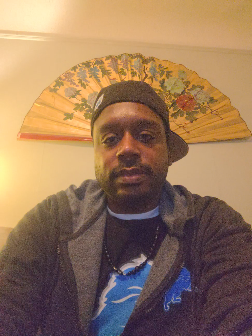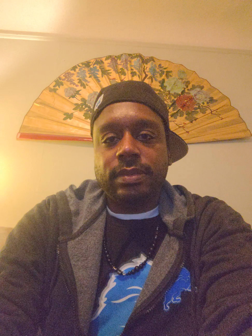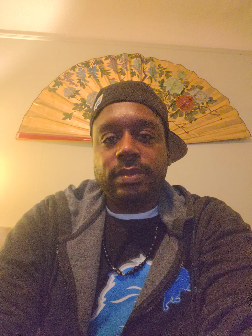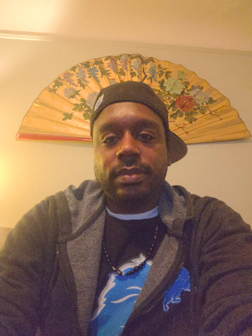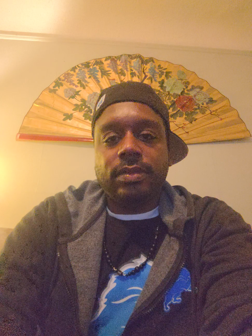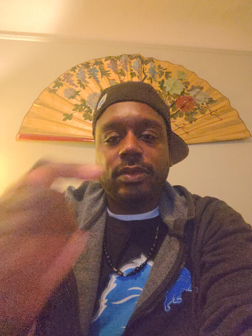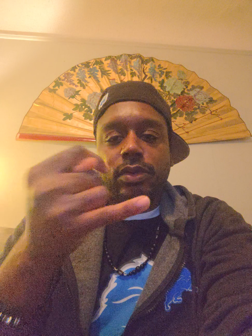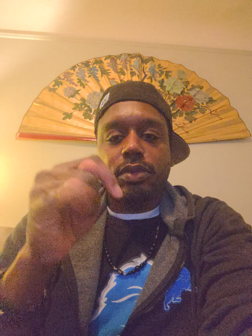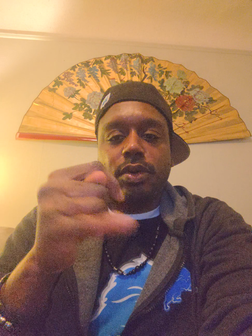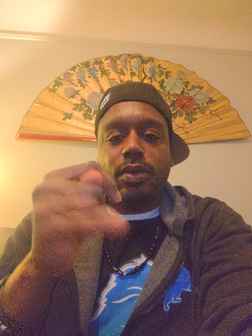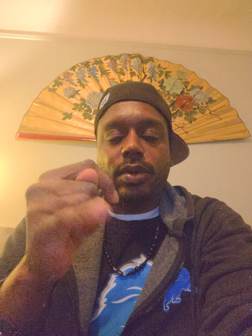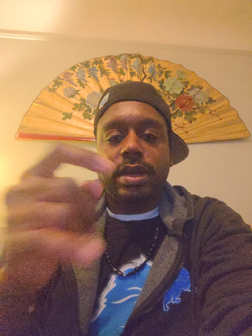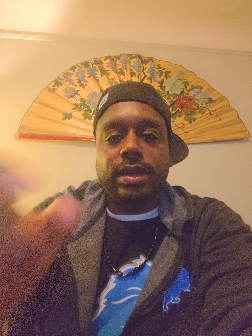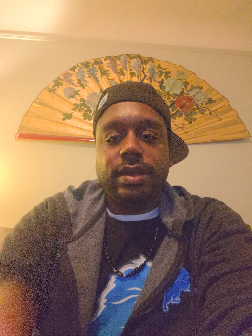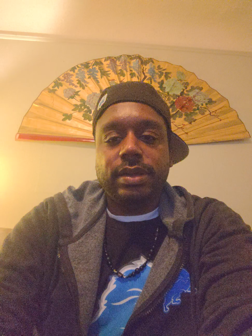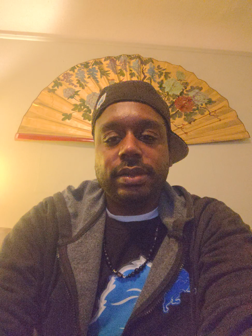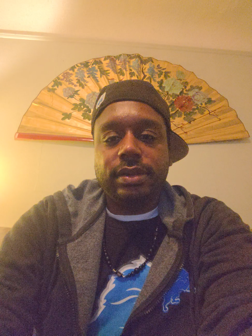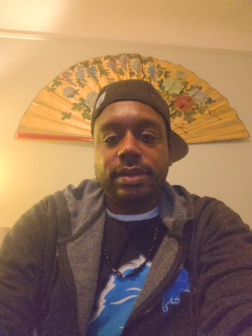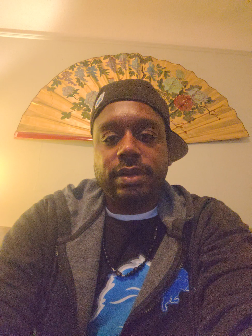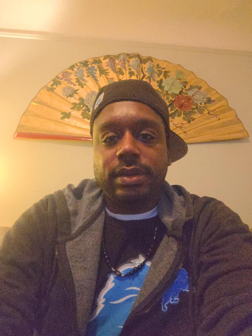toy